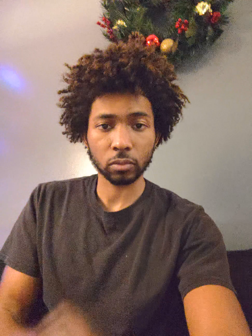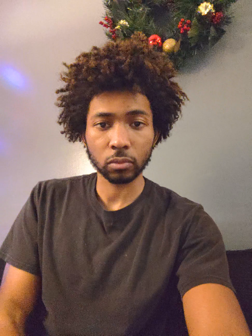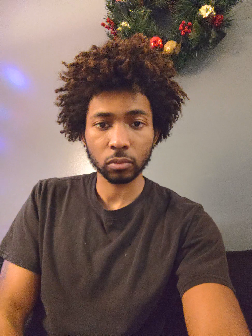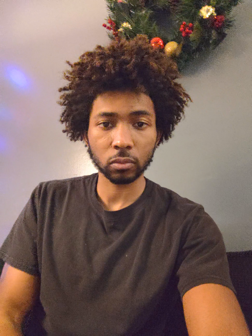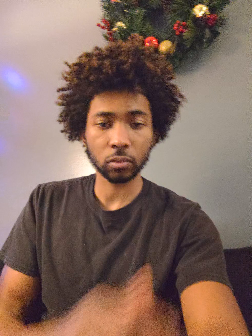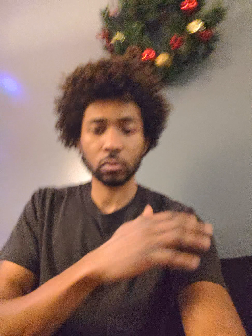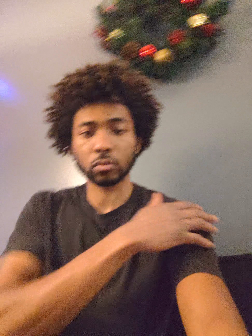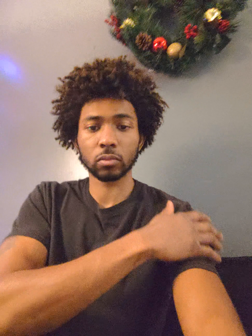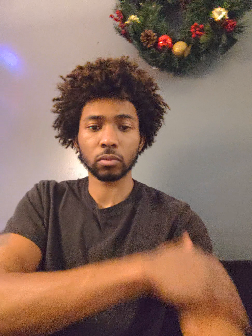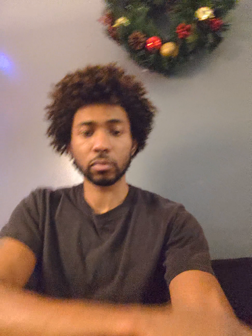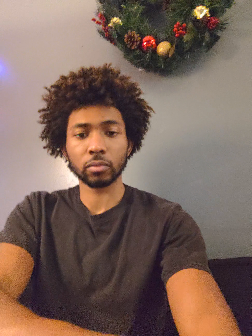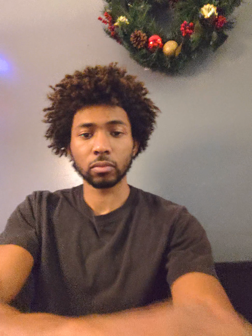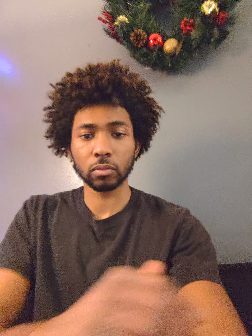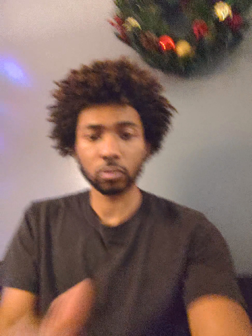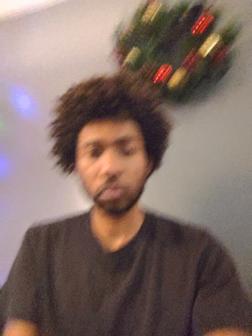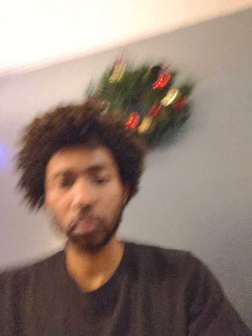arm